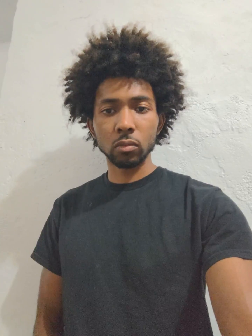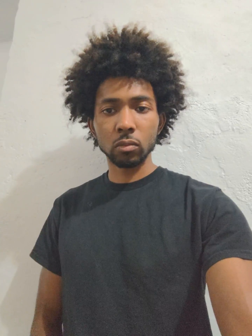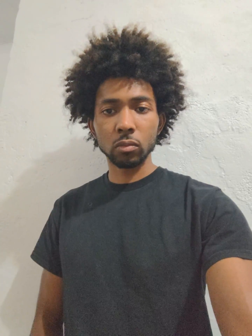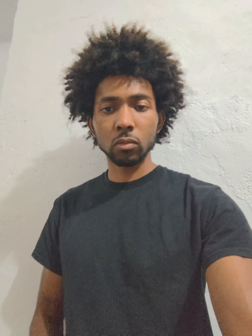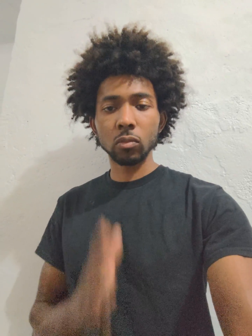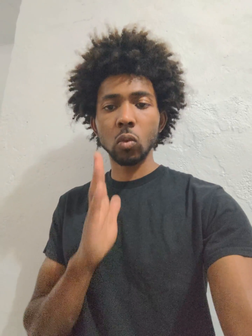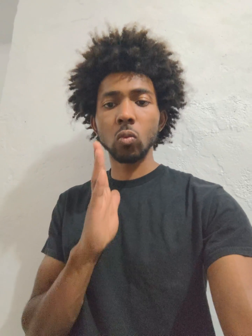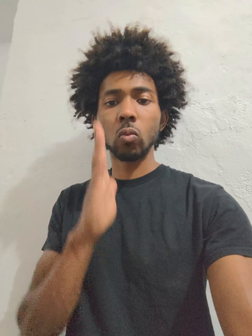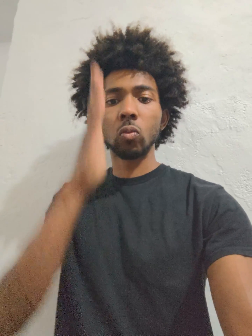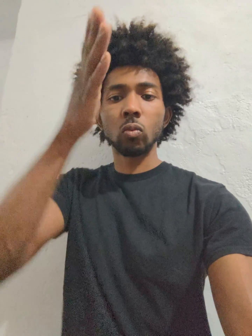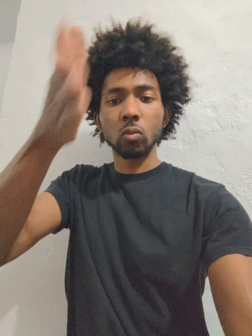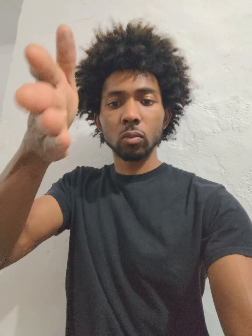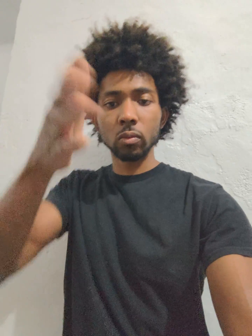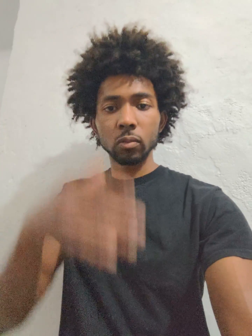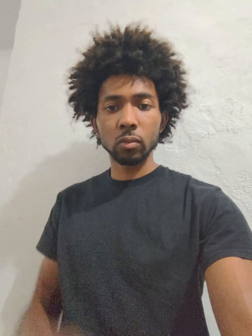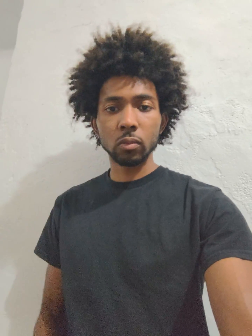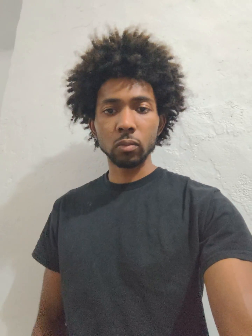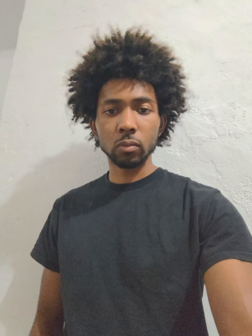over